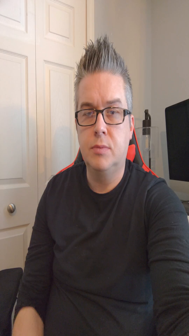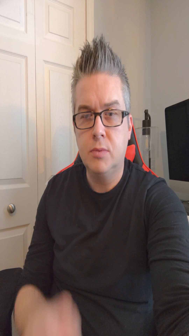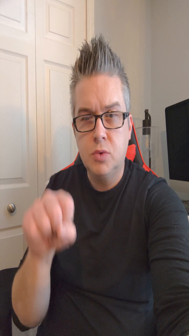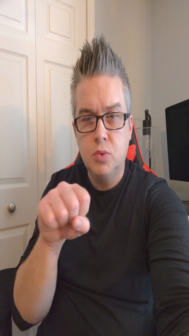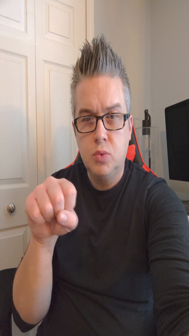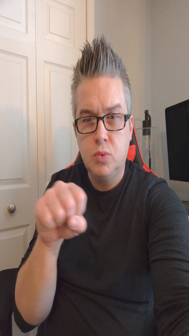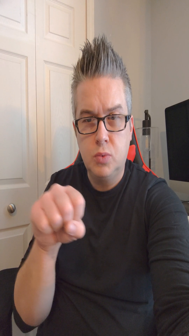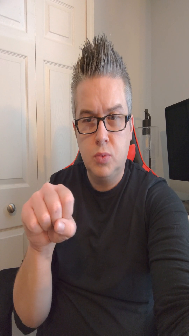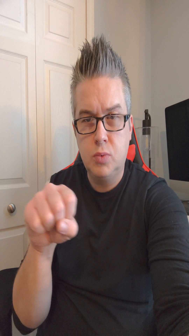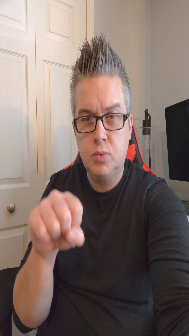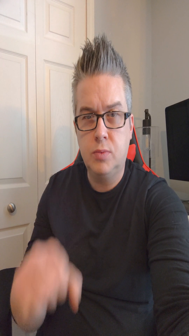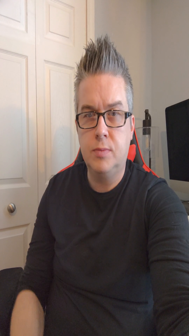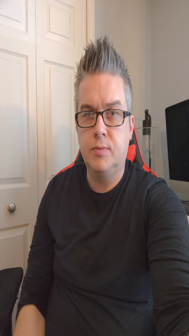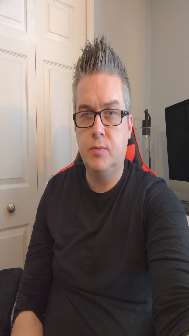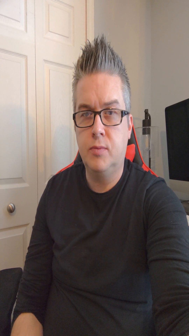shoe